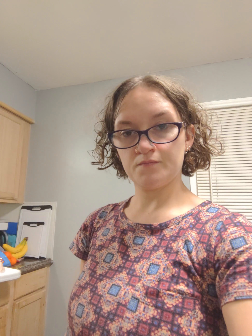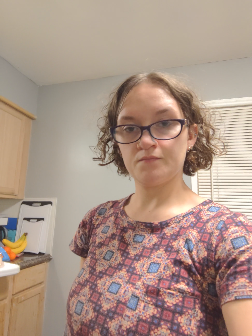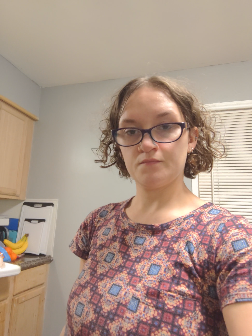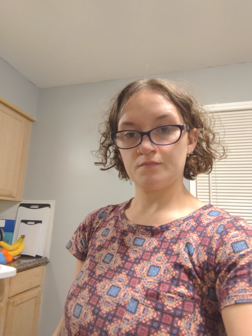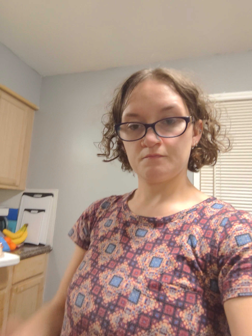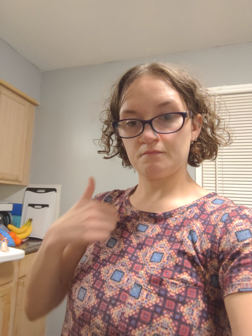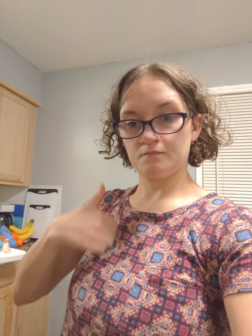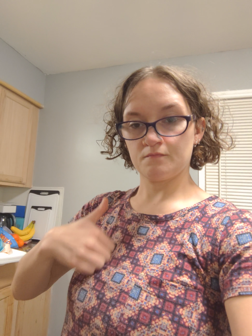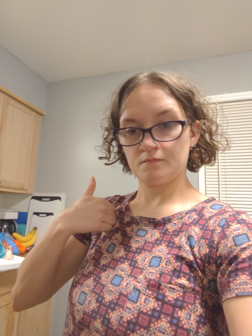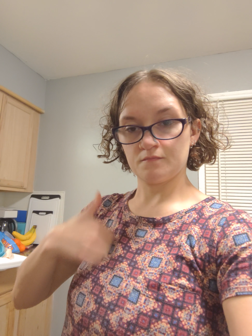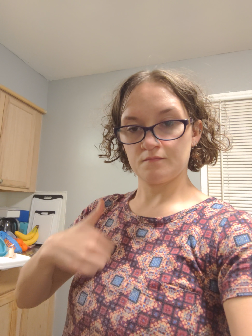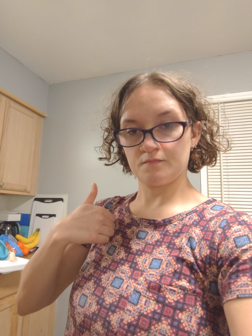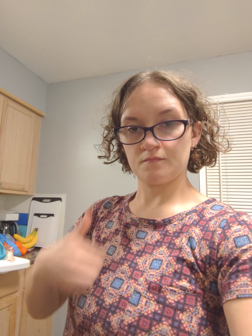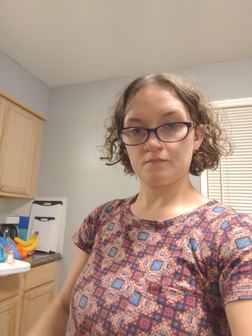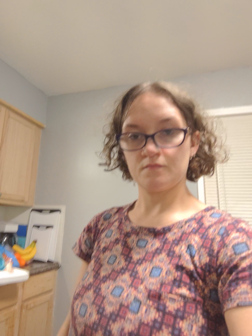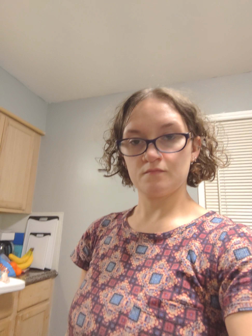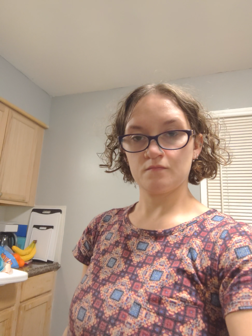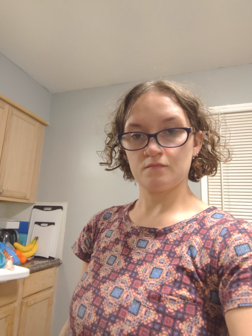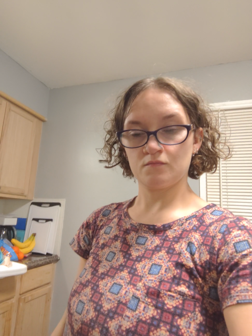bath